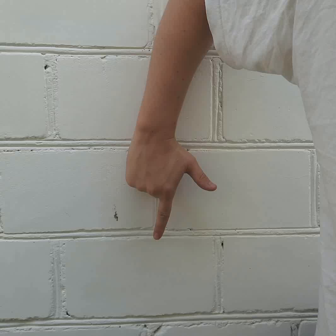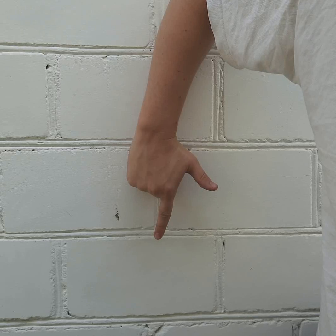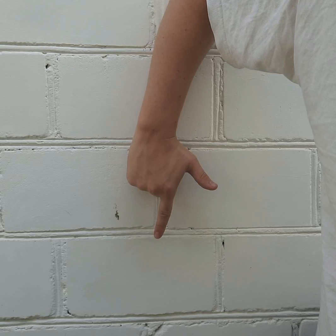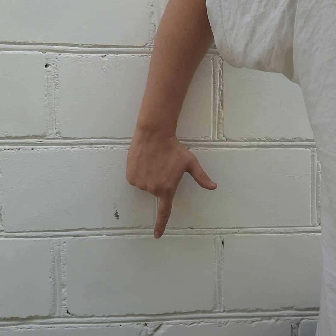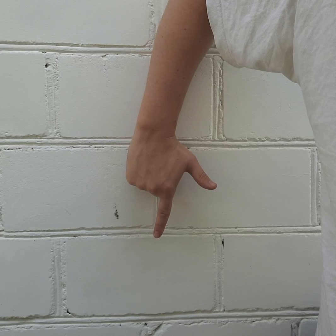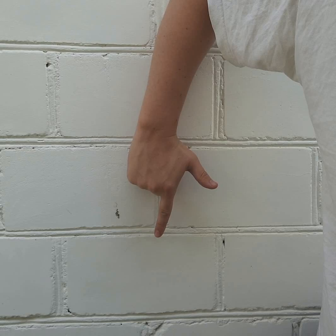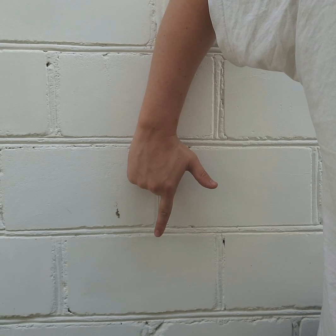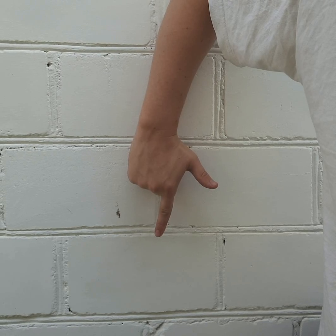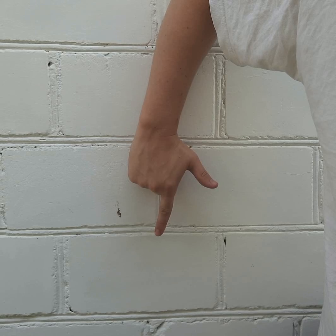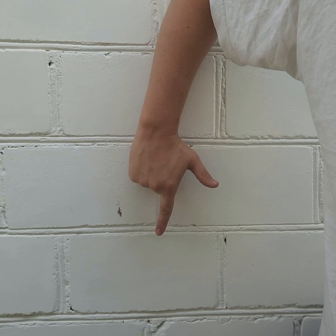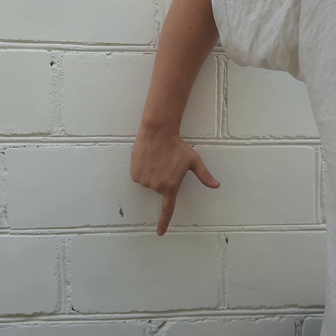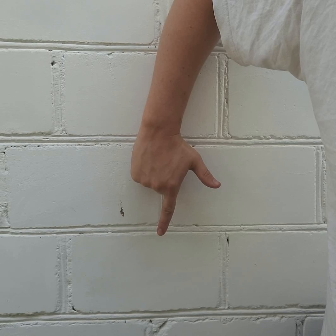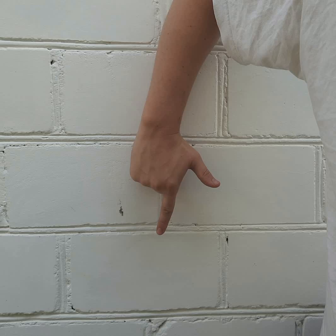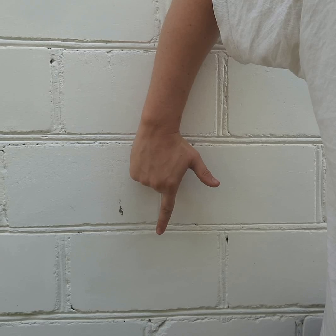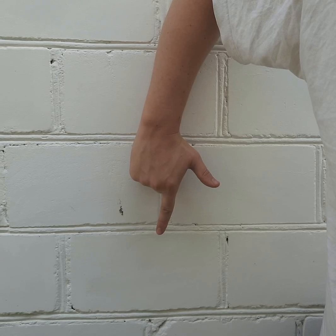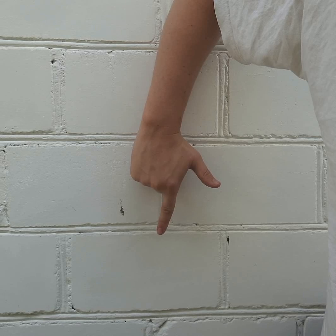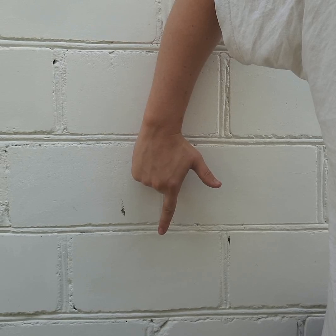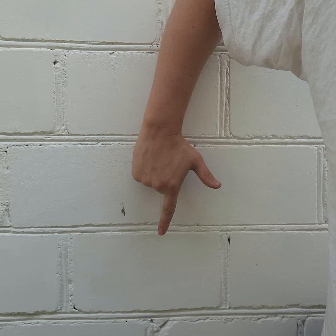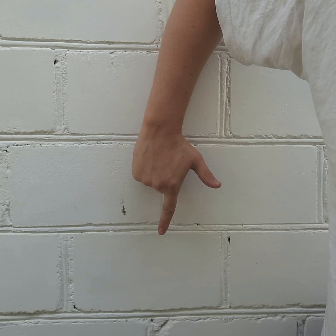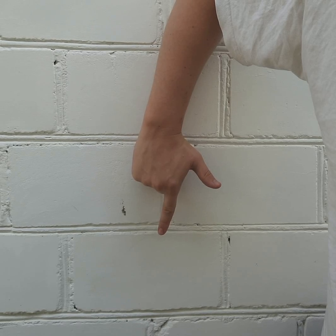Г